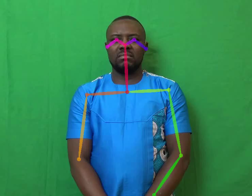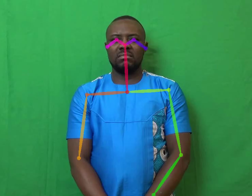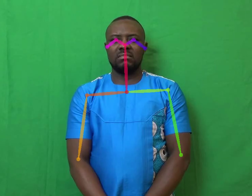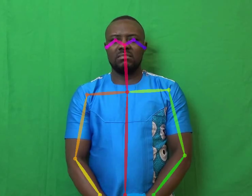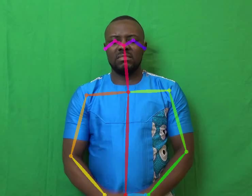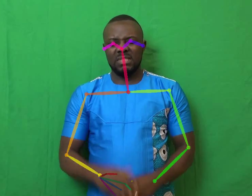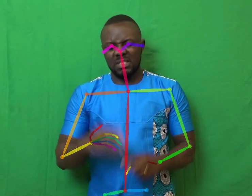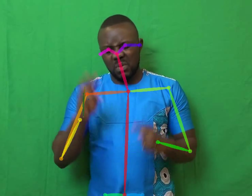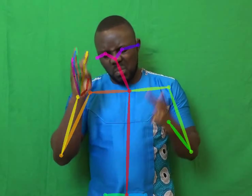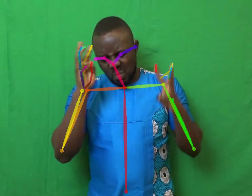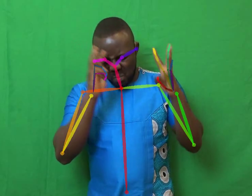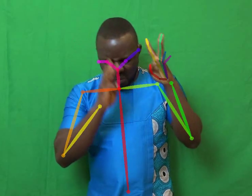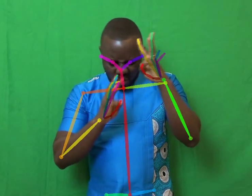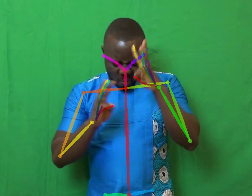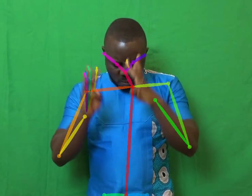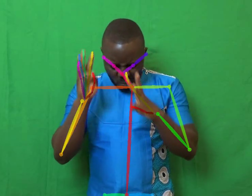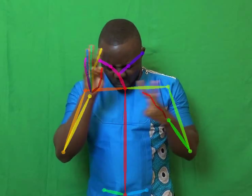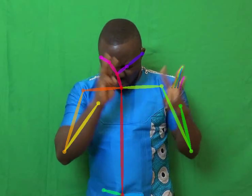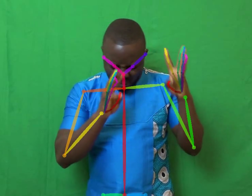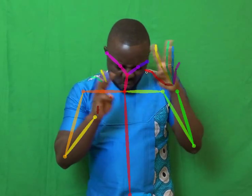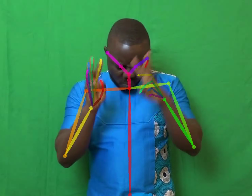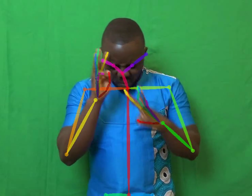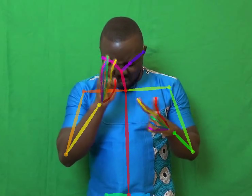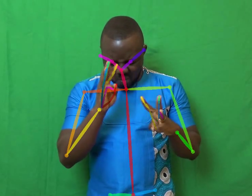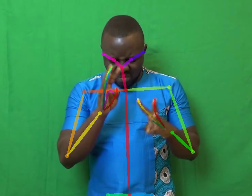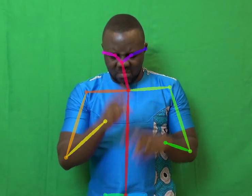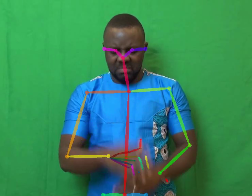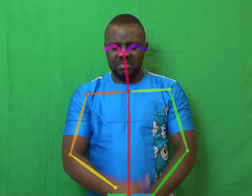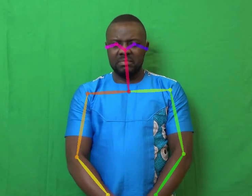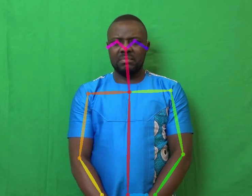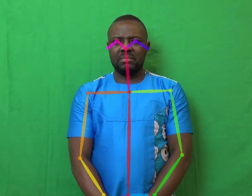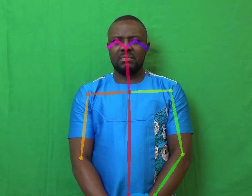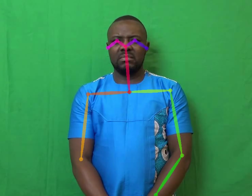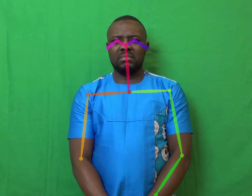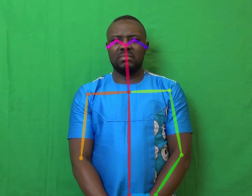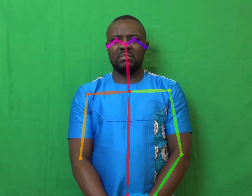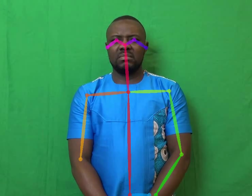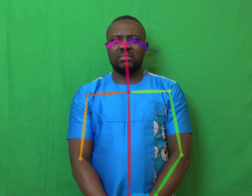worry